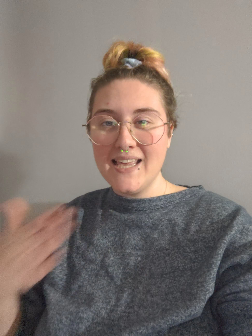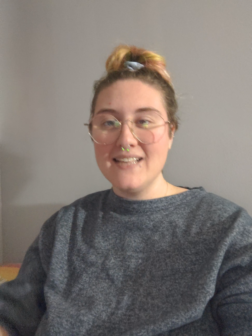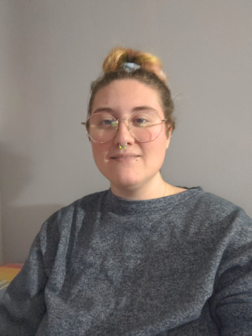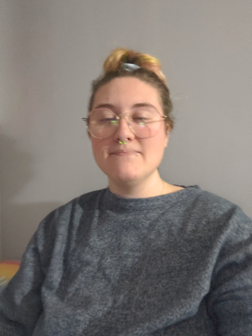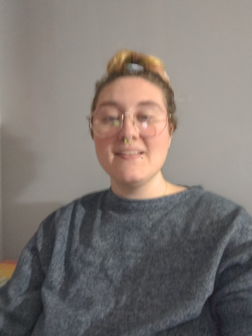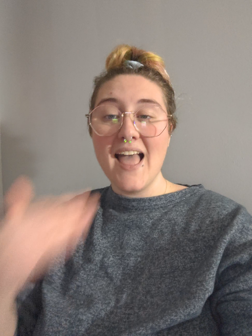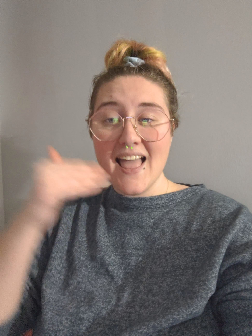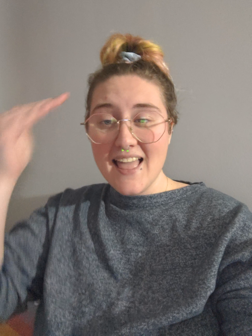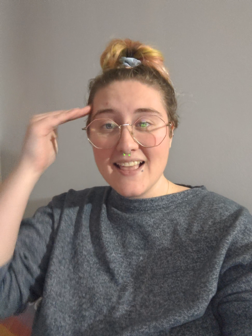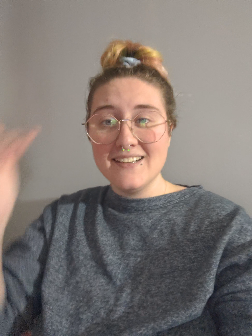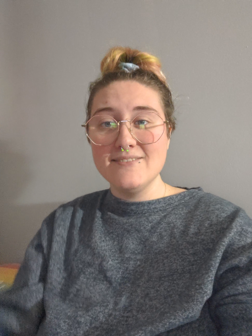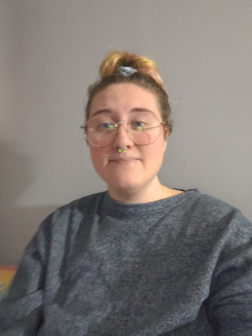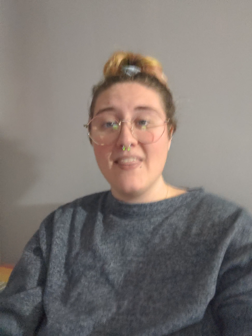head